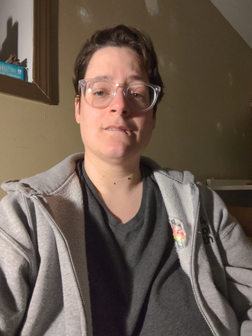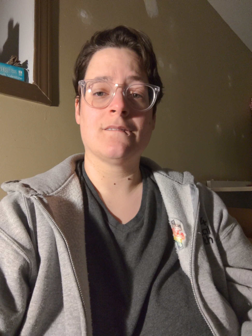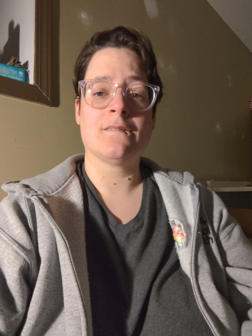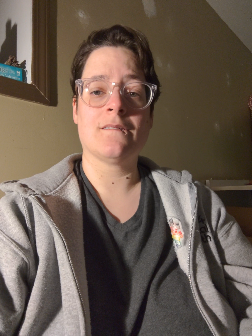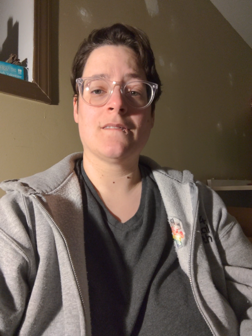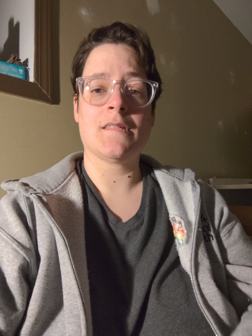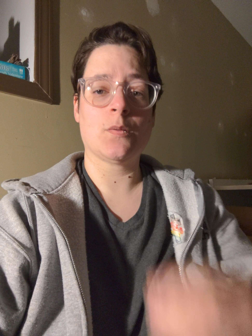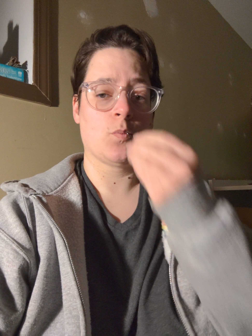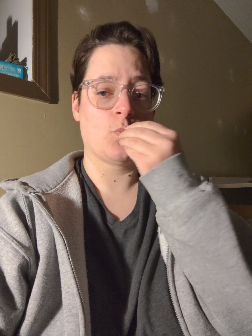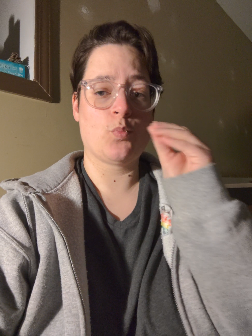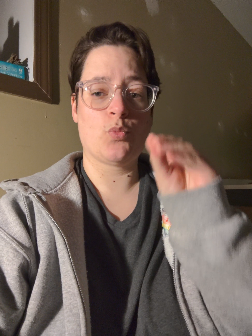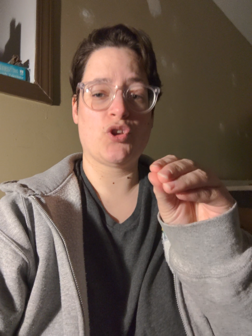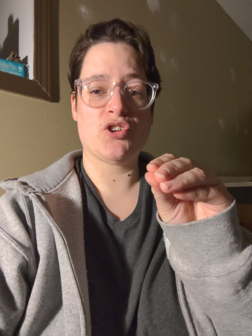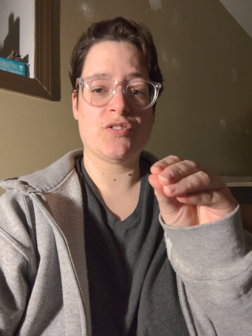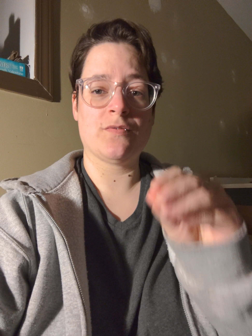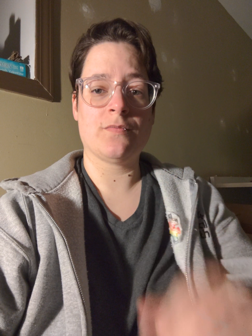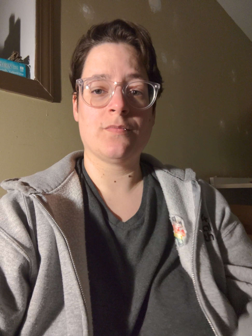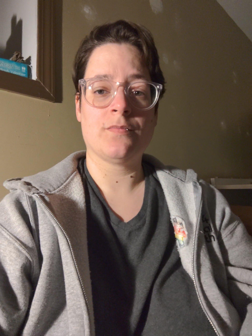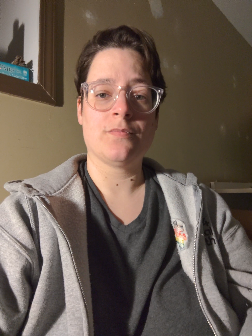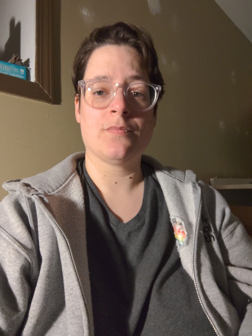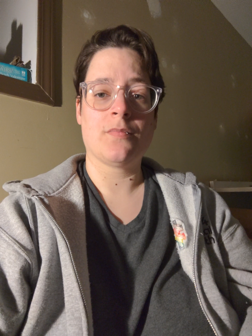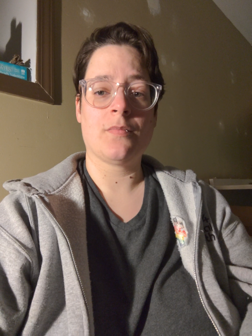kiss